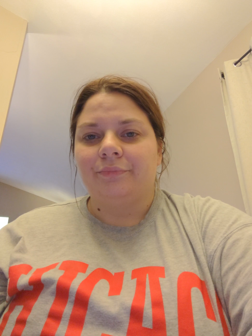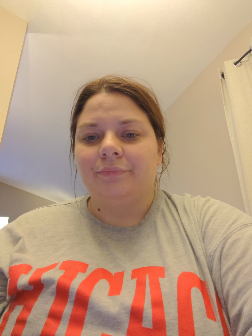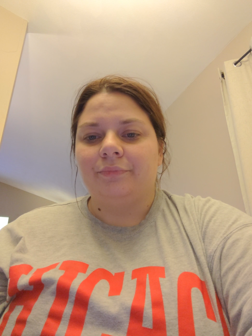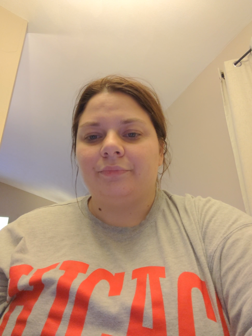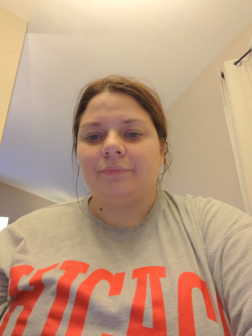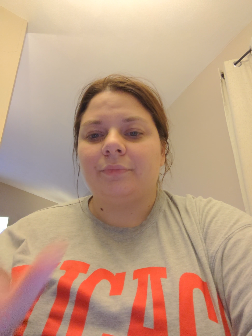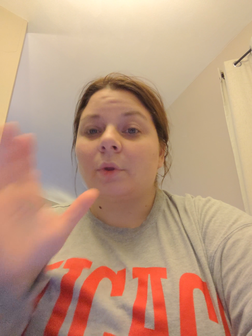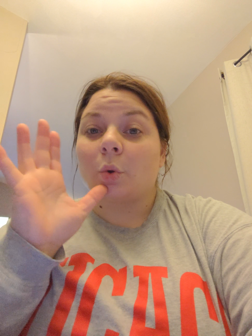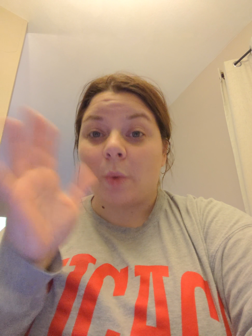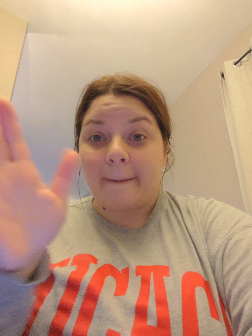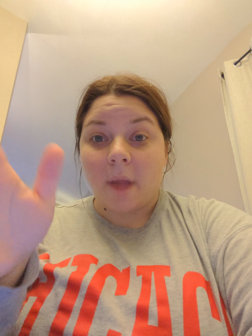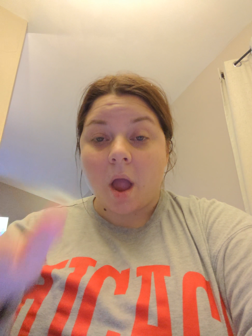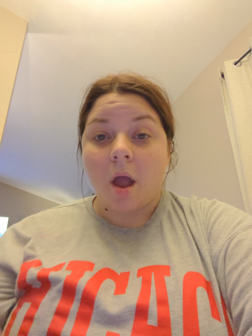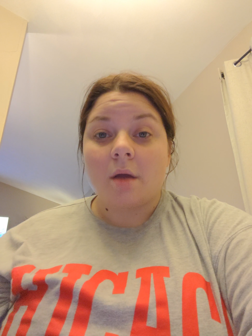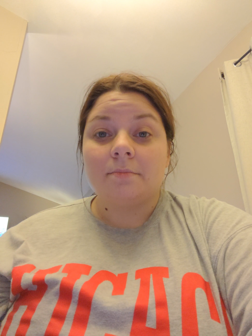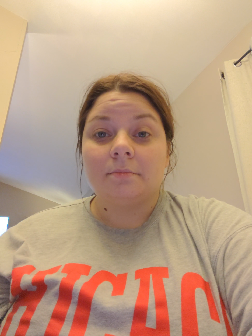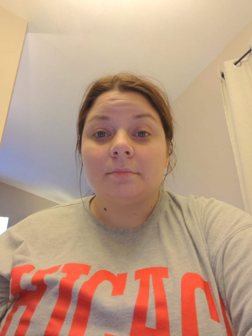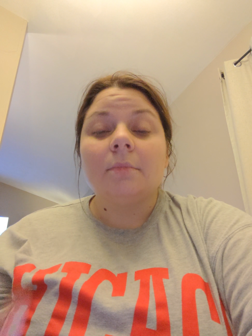grandma